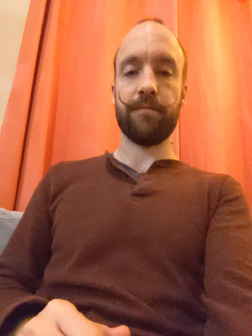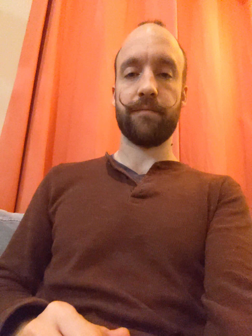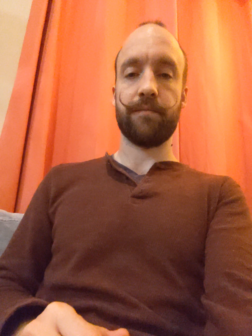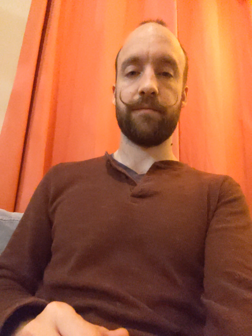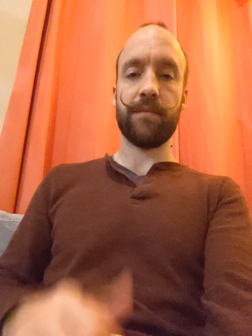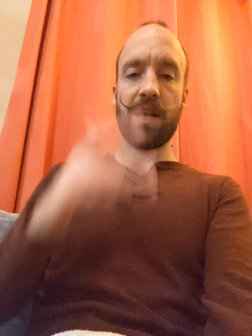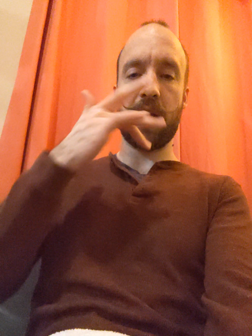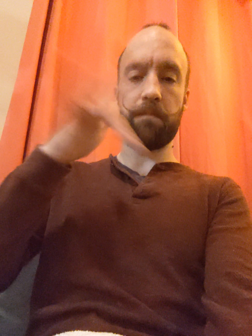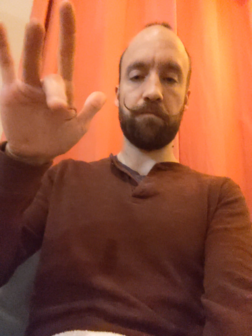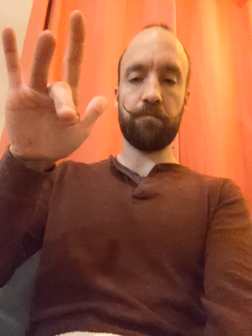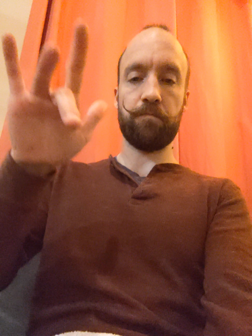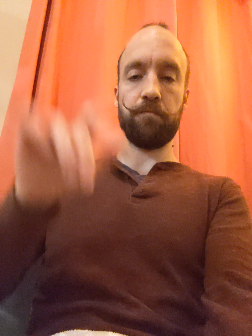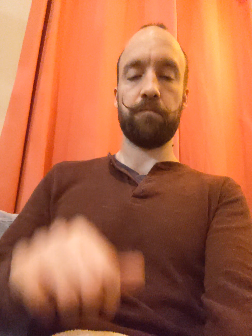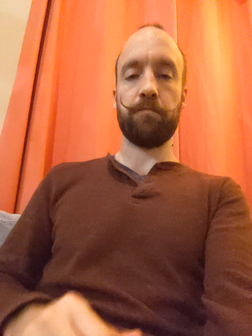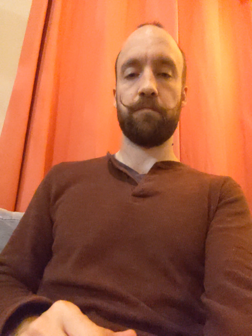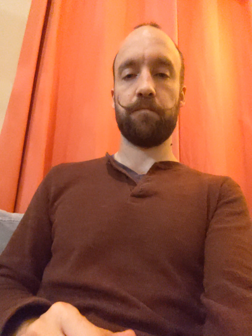empty